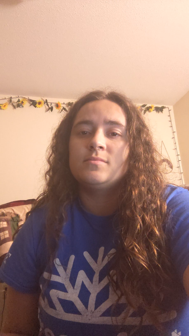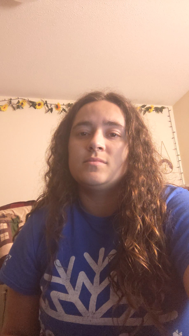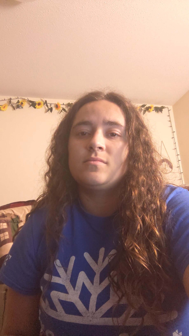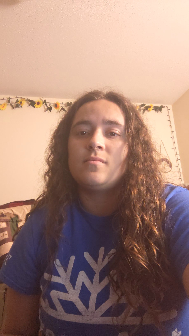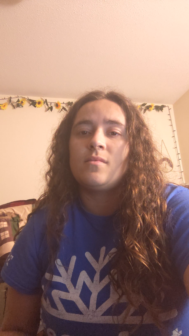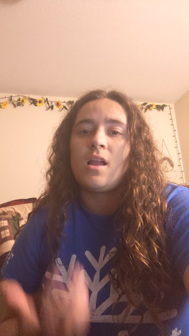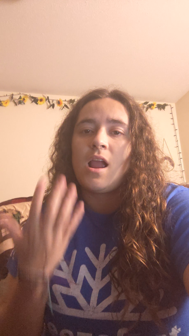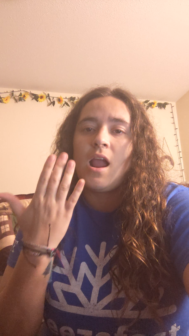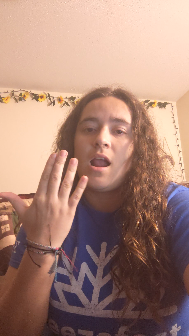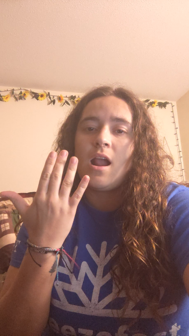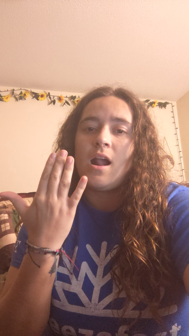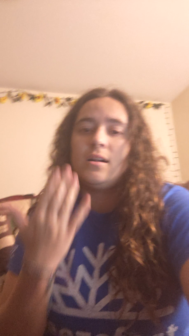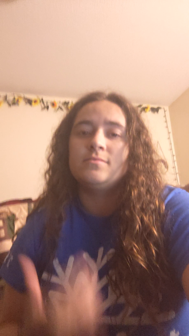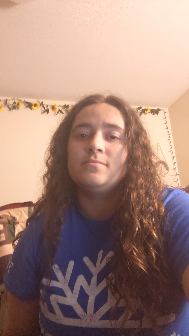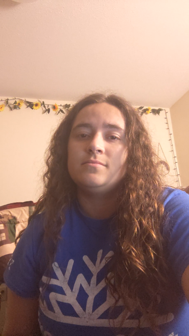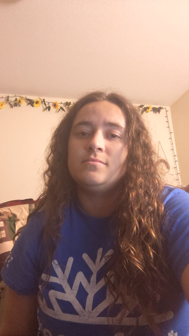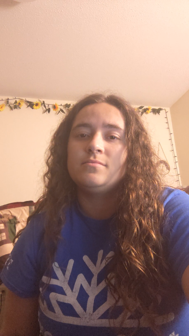hand